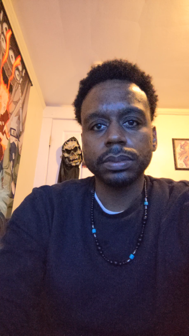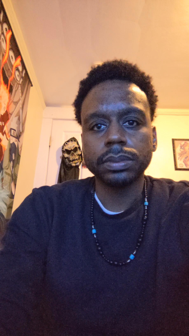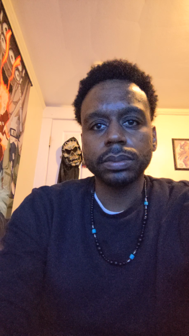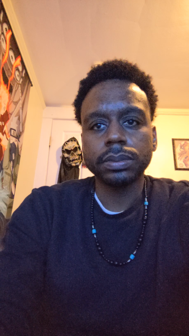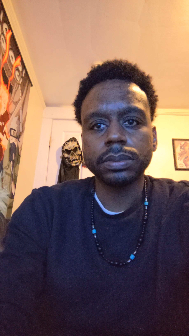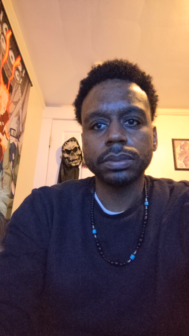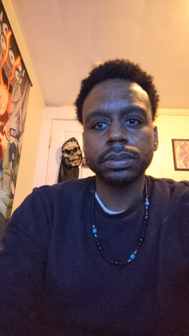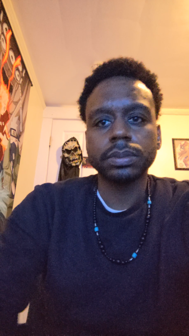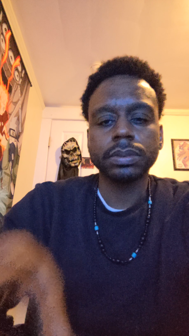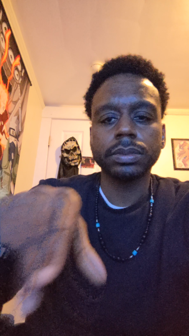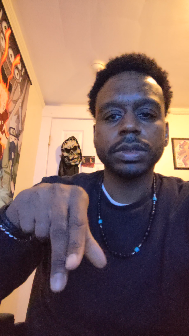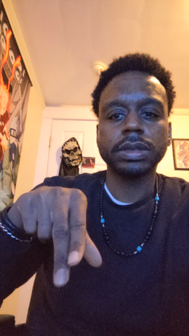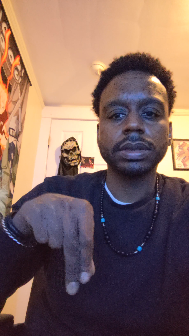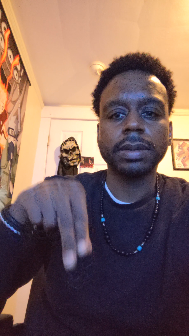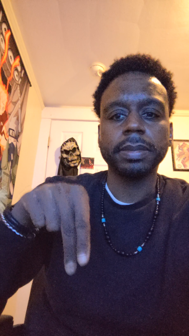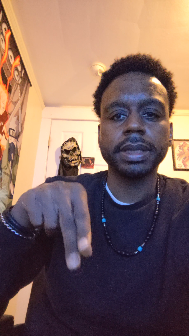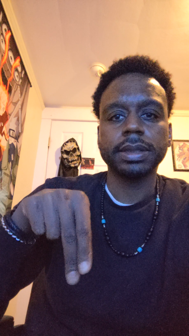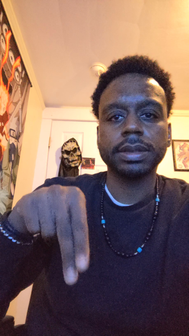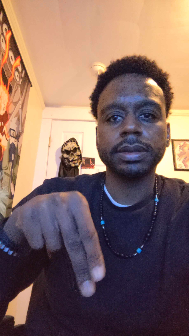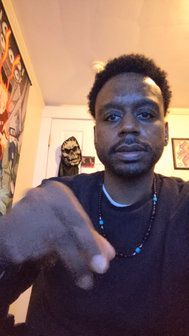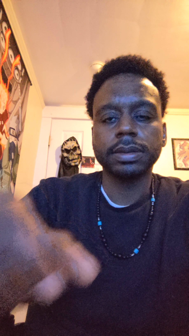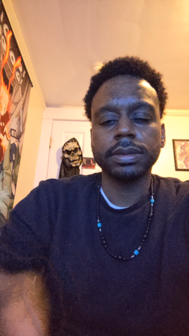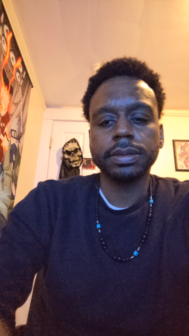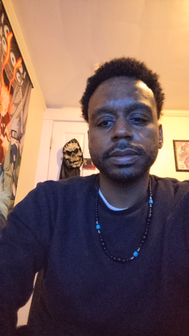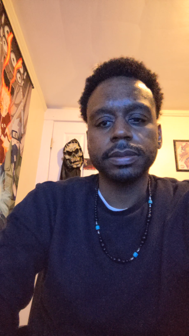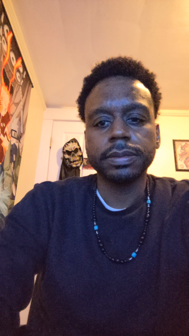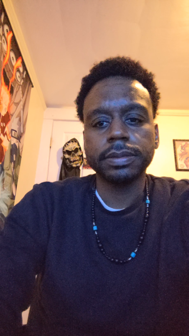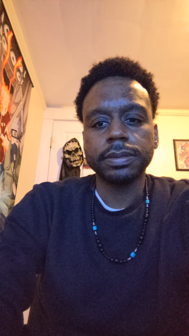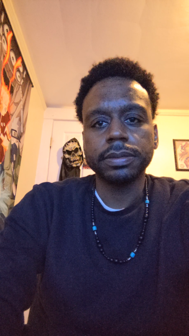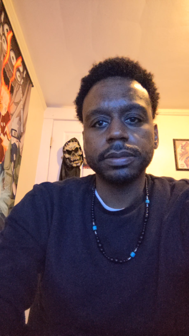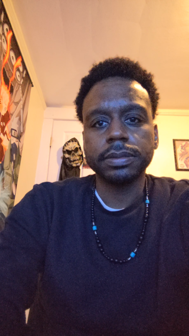diaper